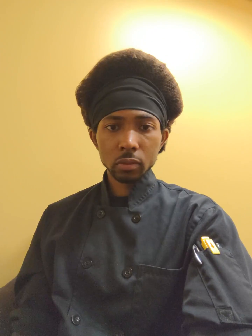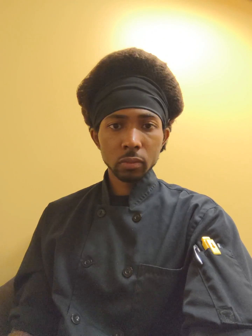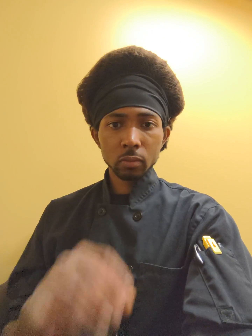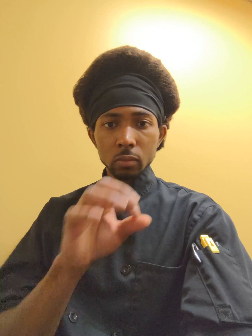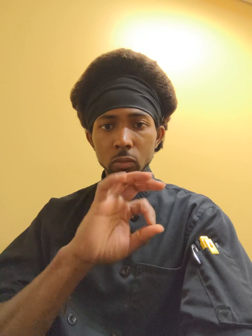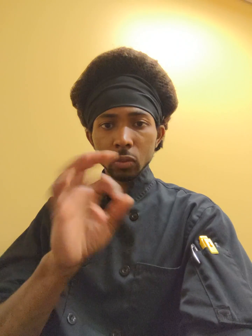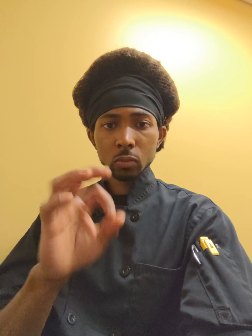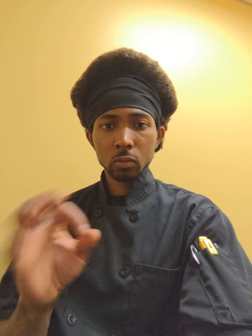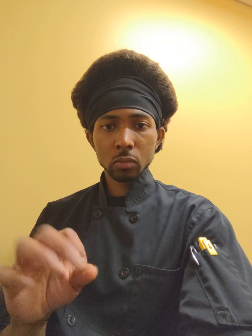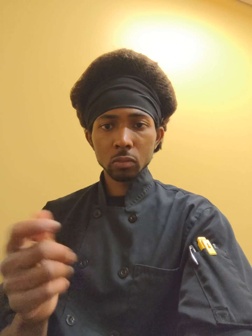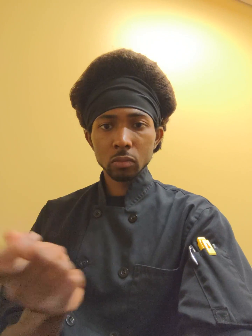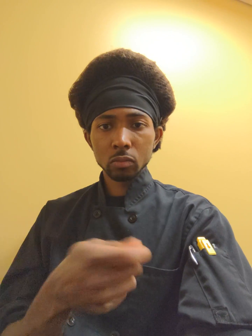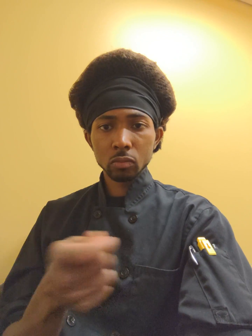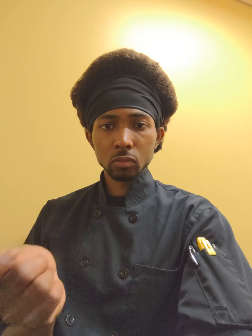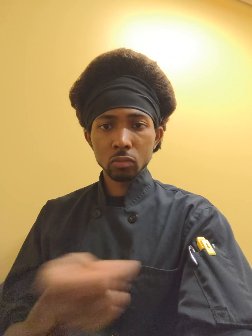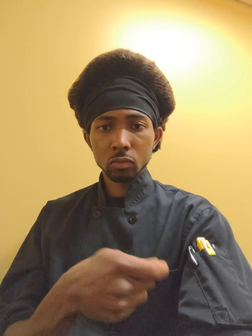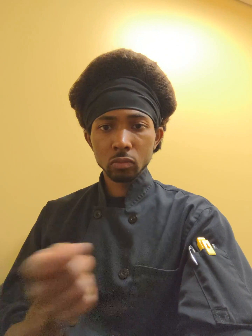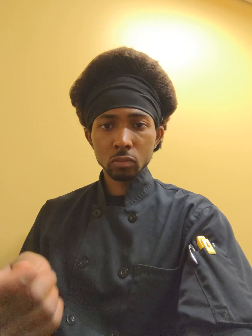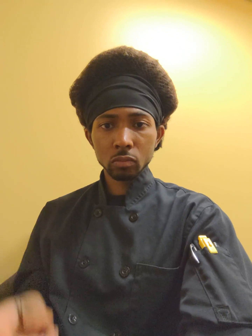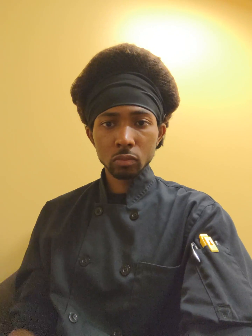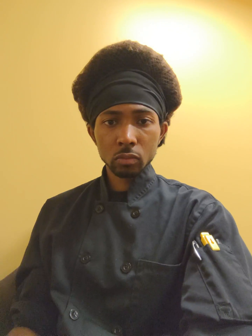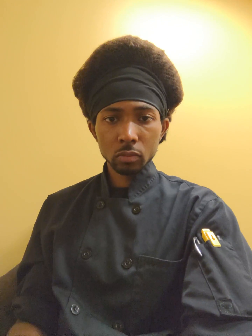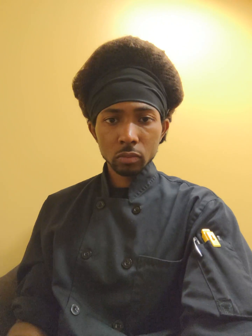hose